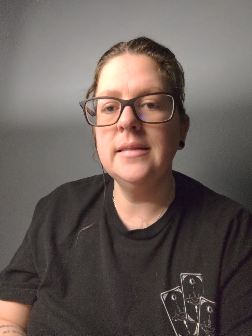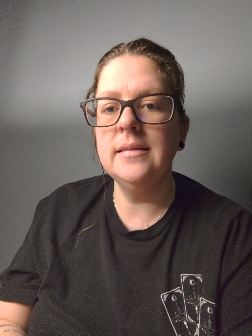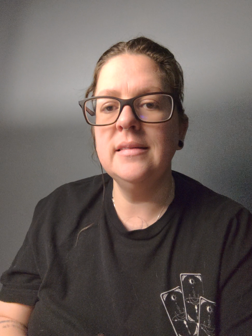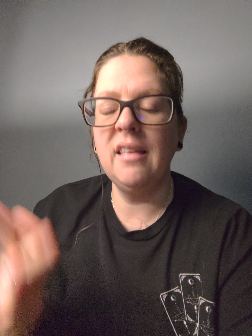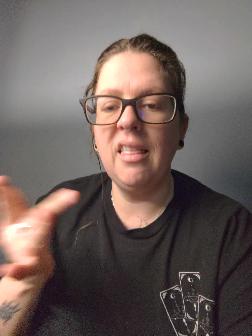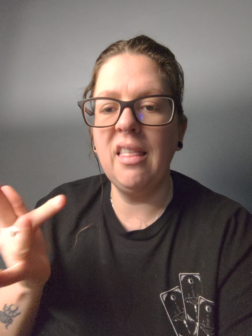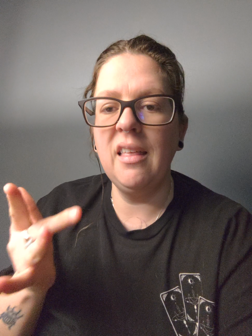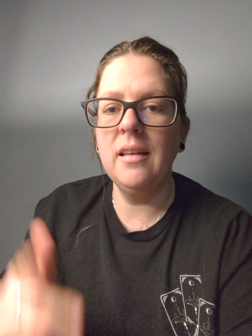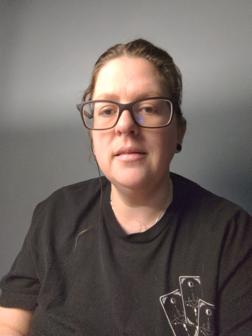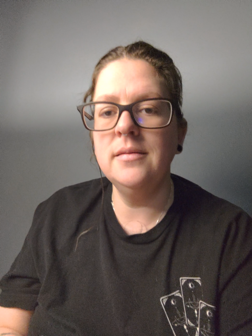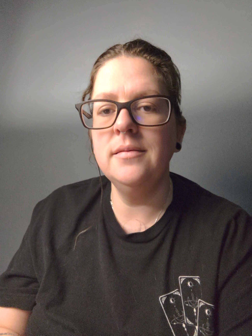yucky